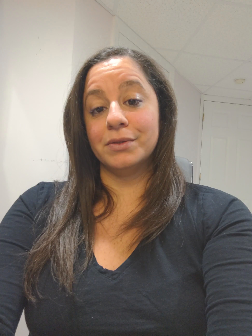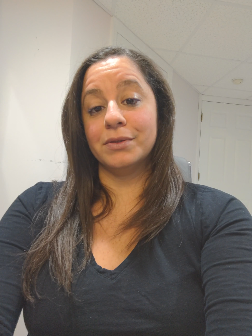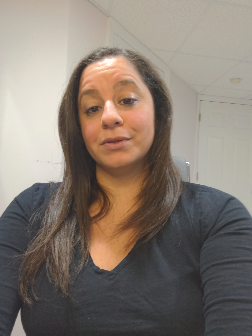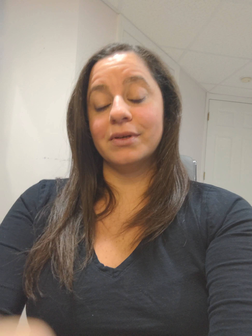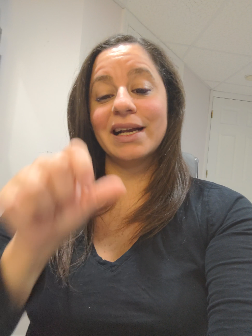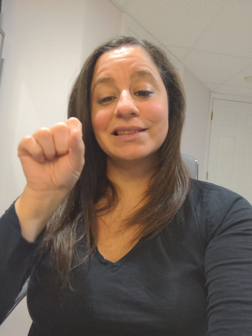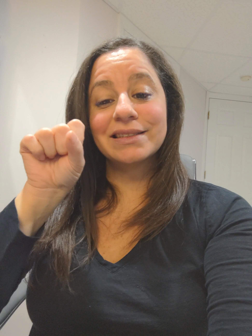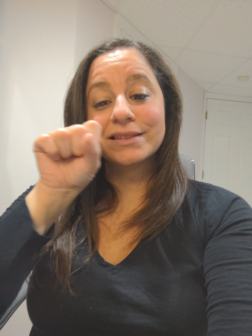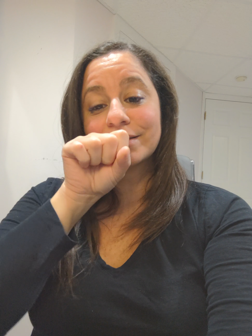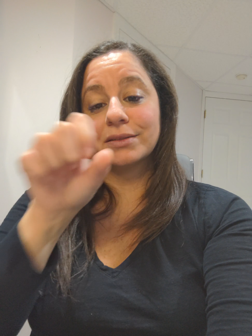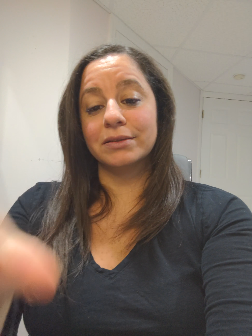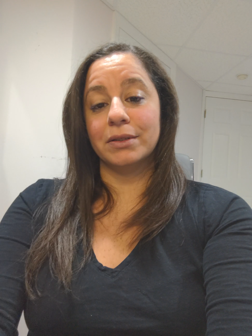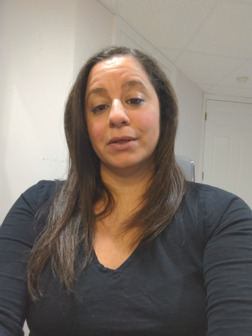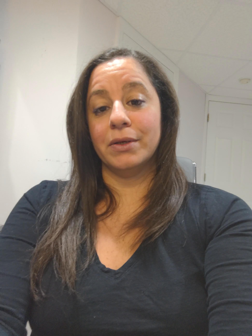carrot